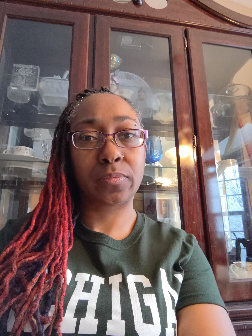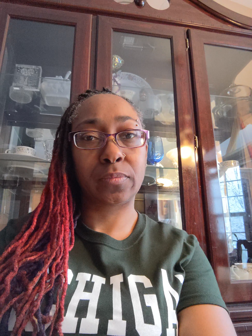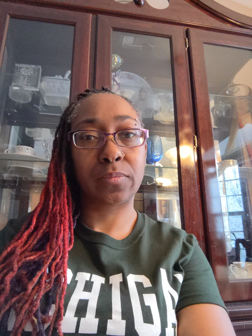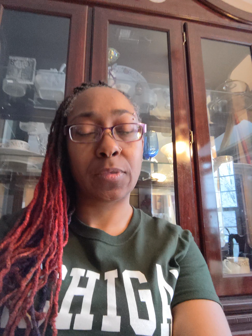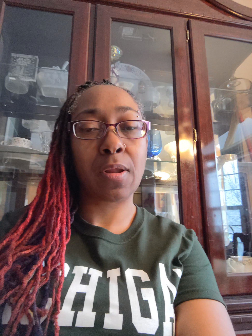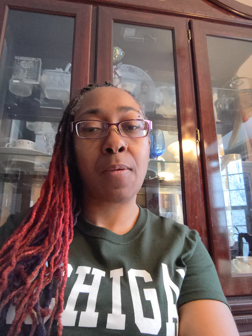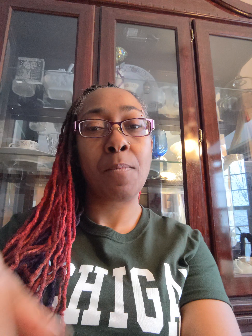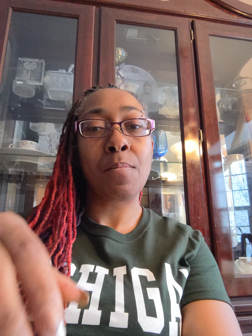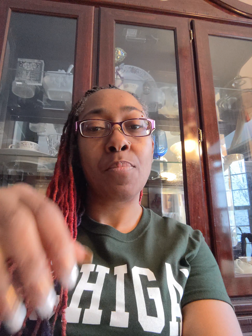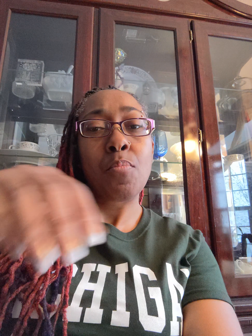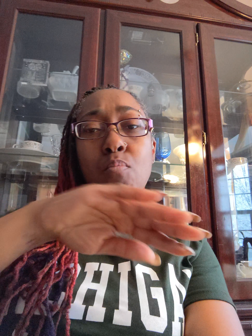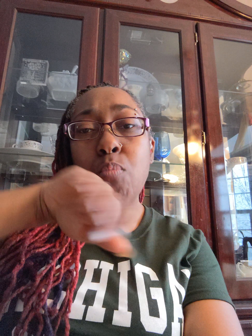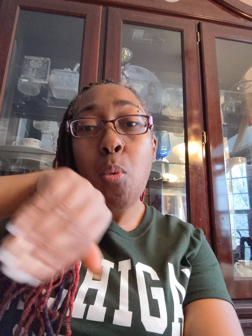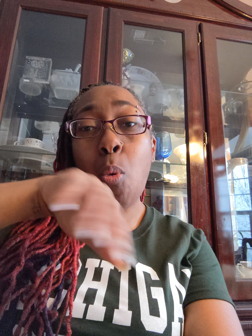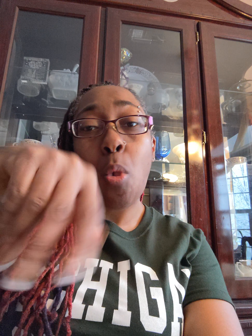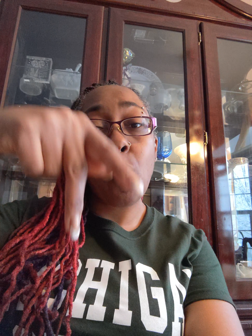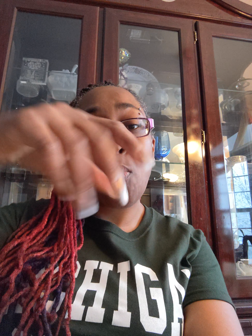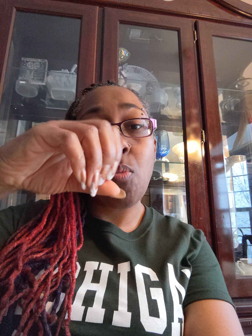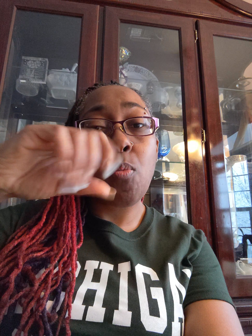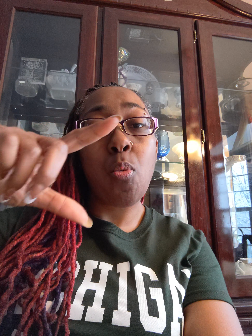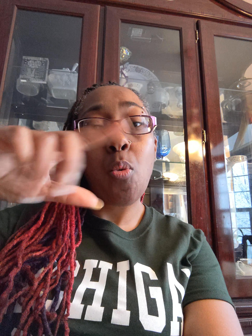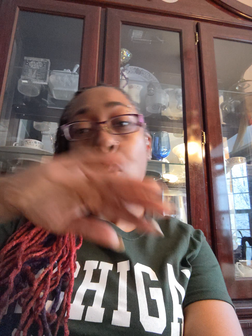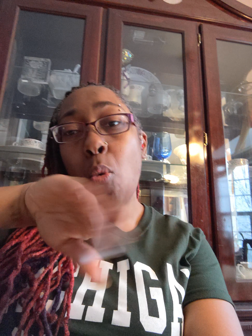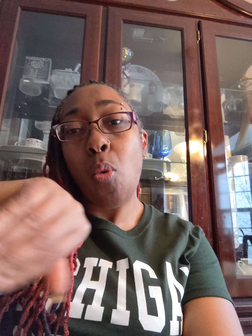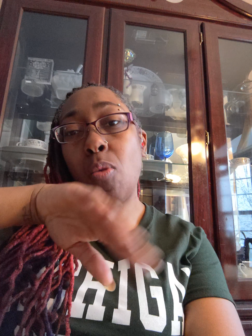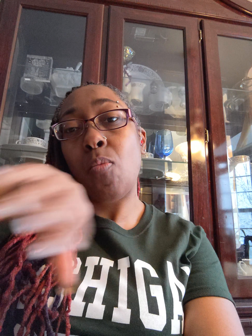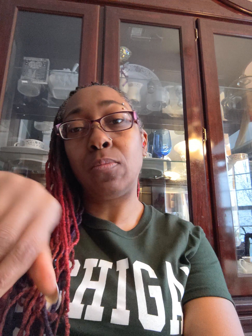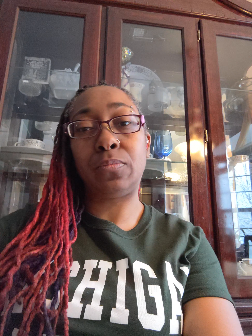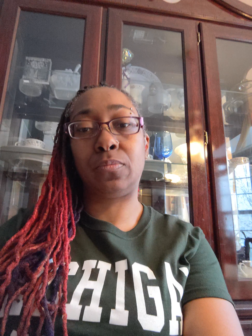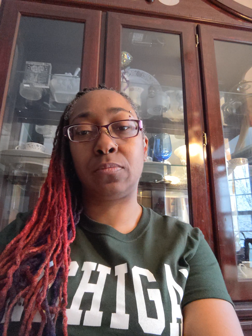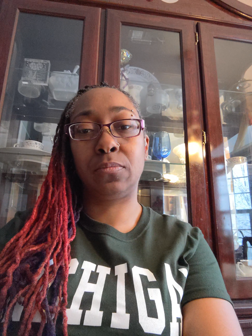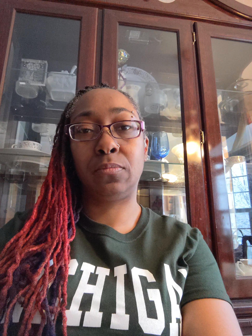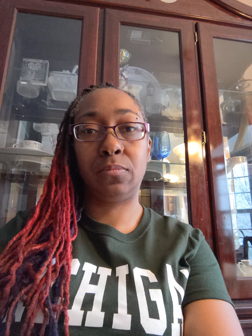pool